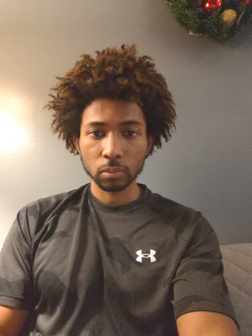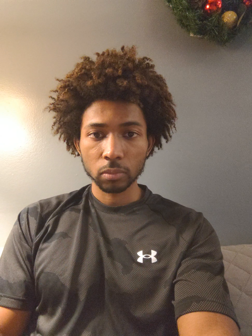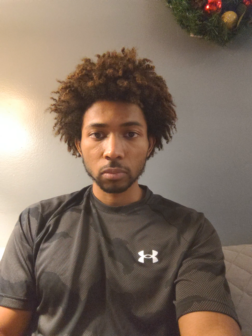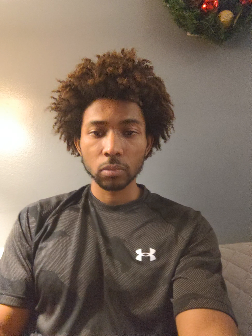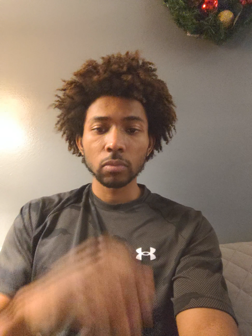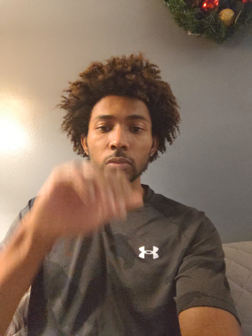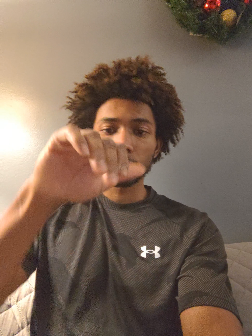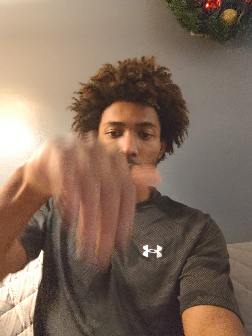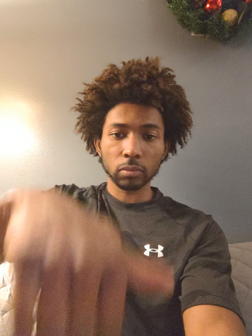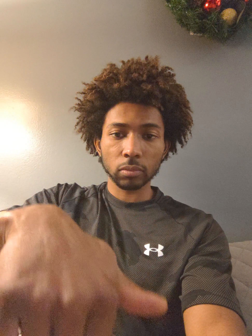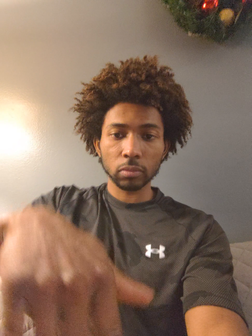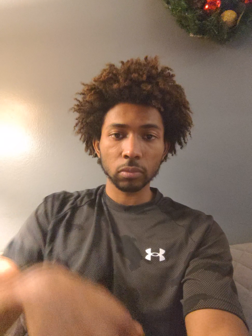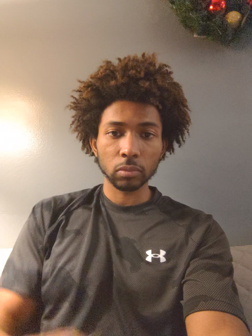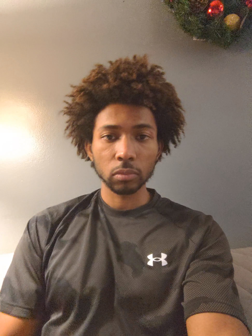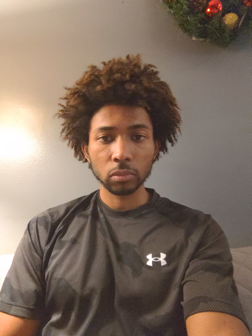night